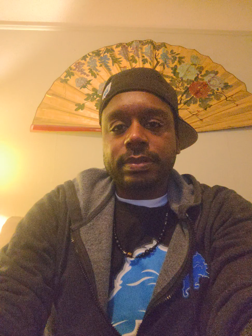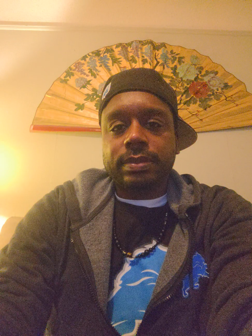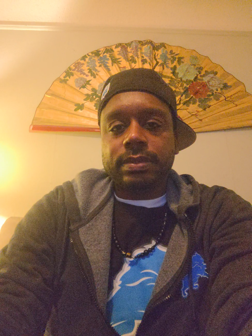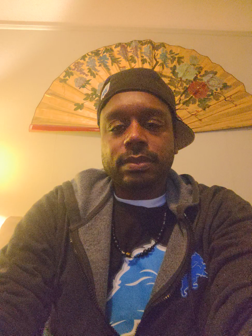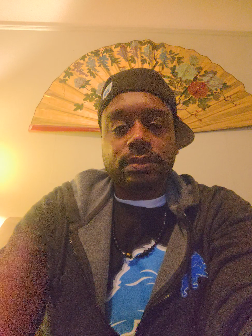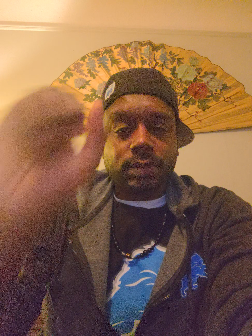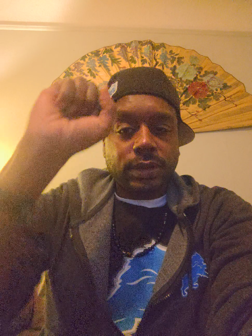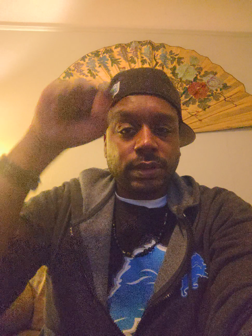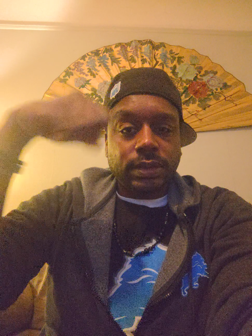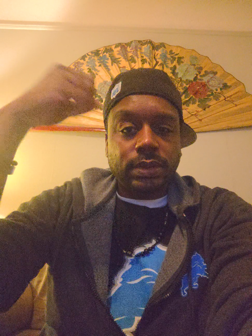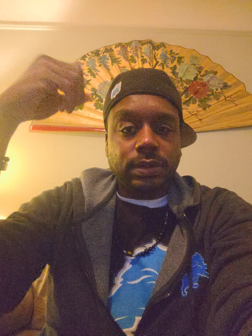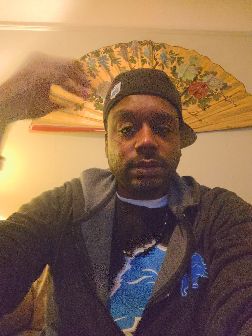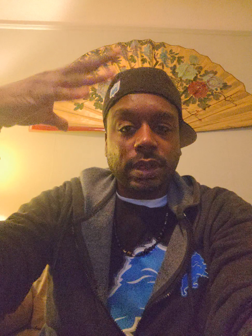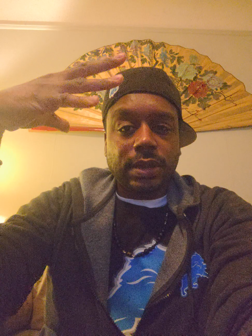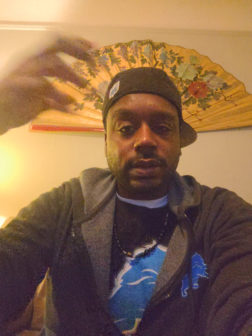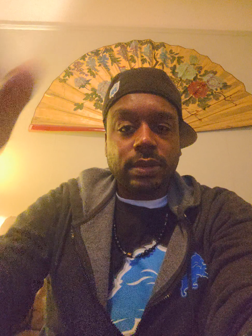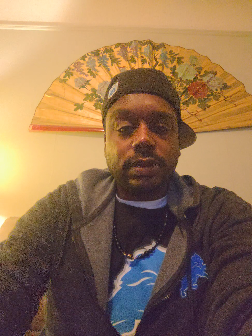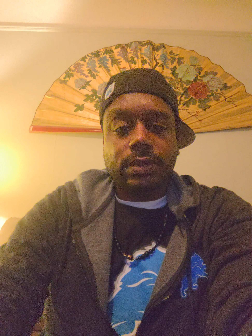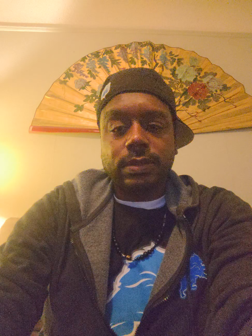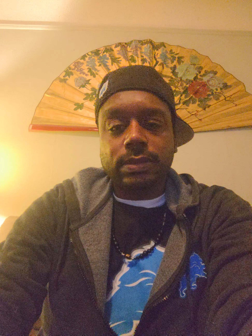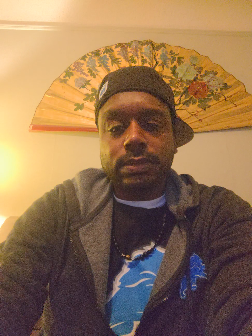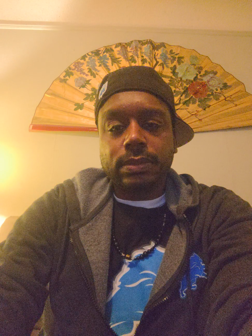sun